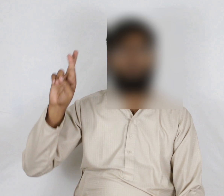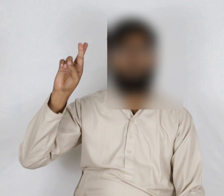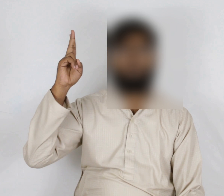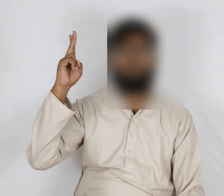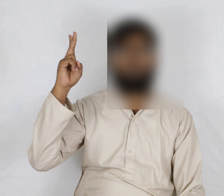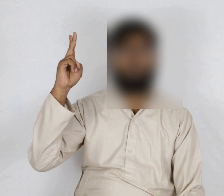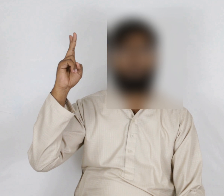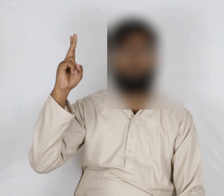ڑ